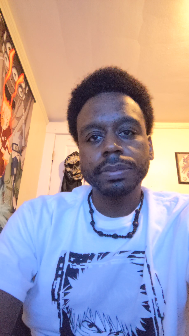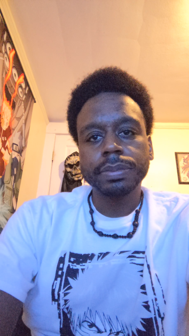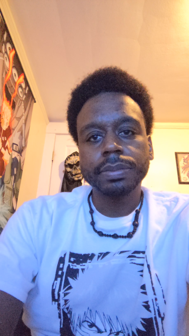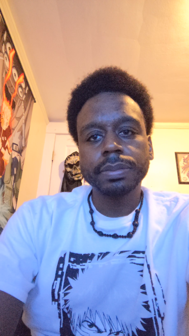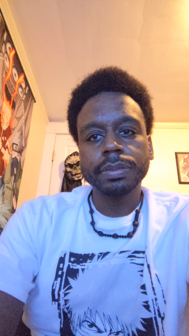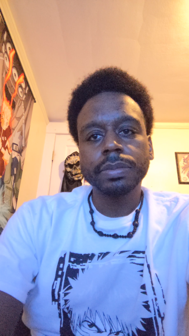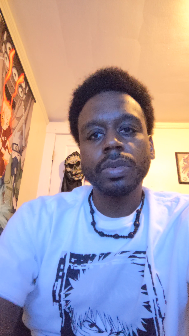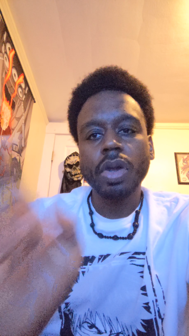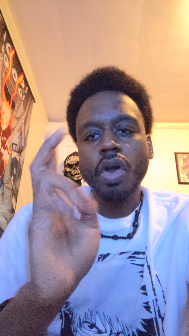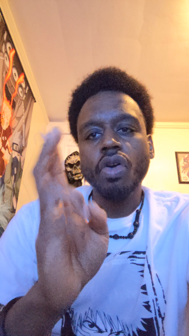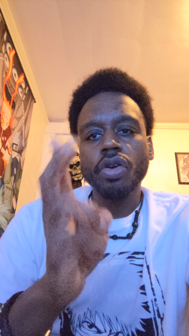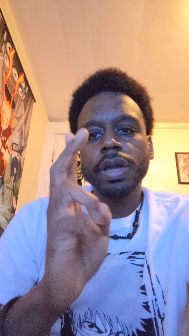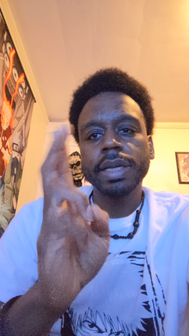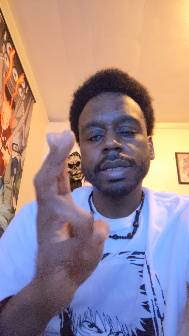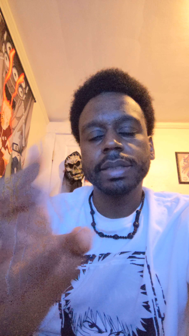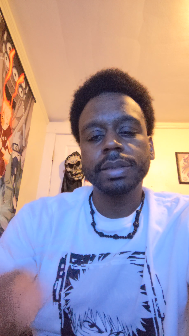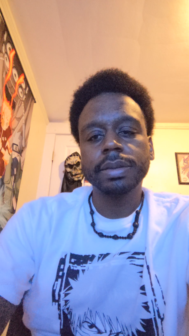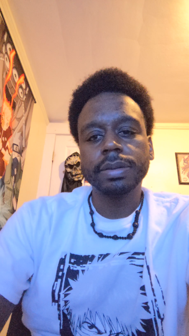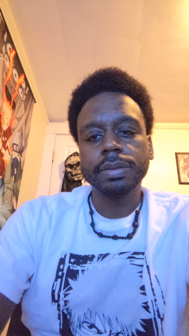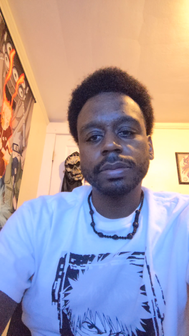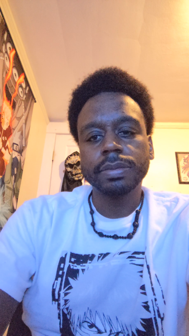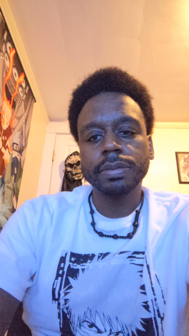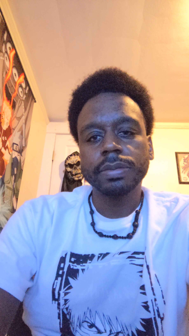hurry